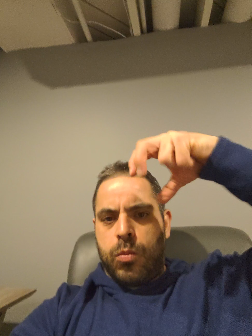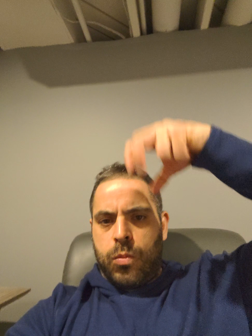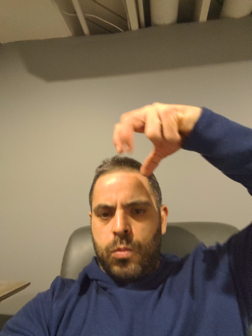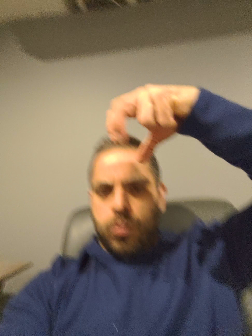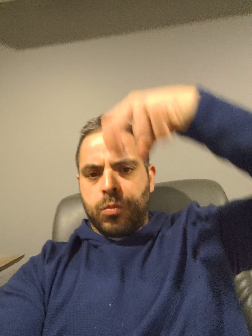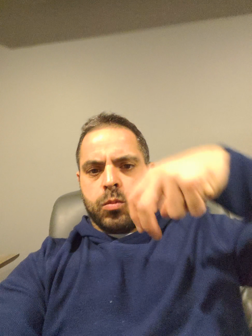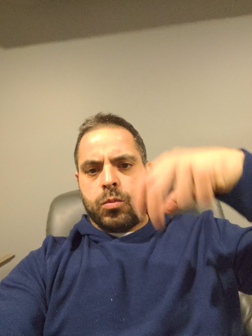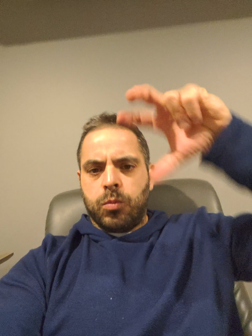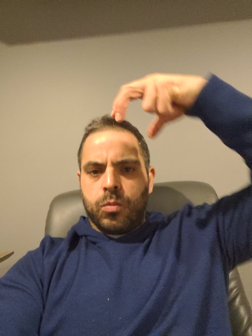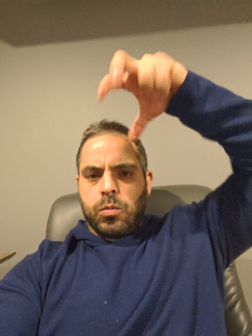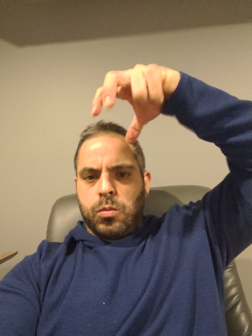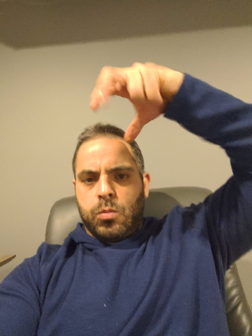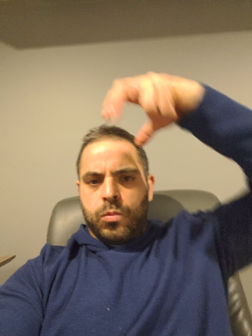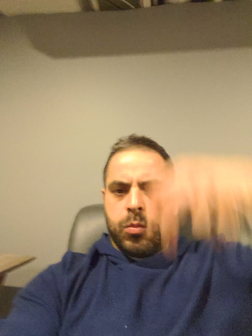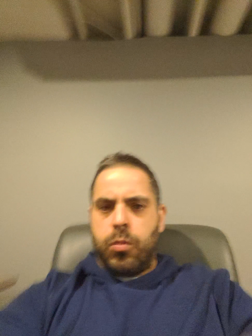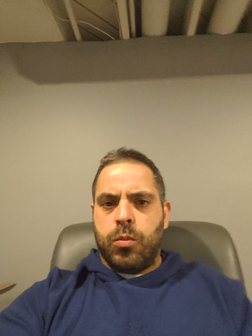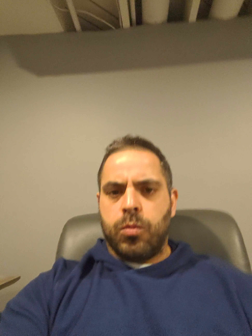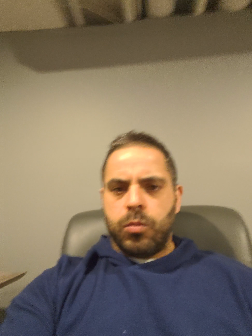helicopter